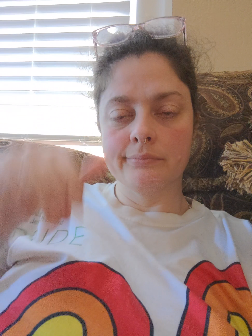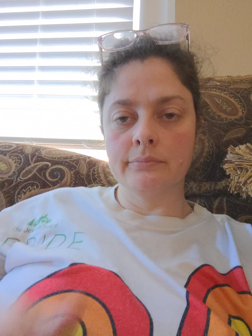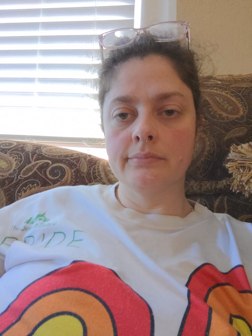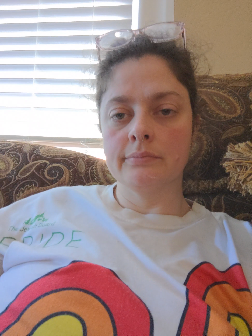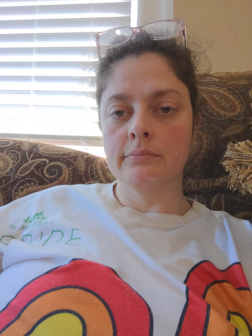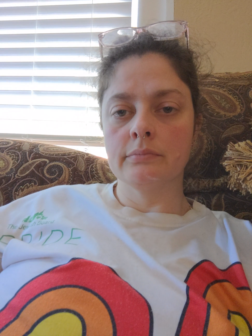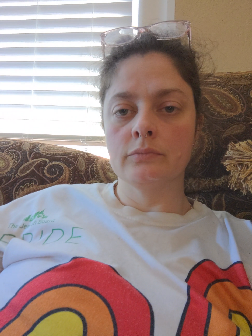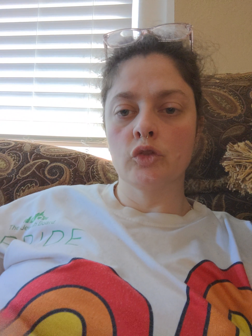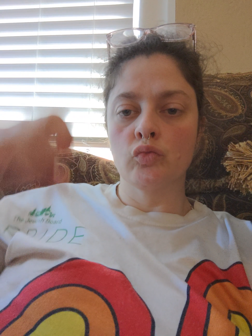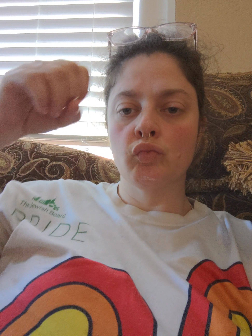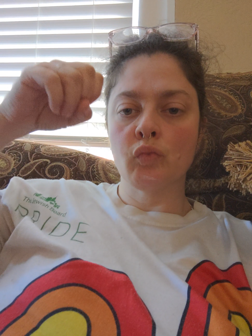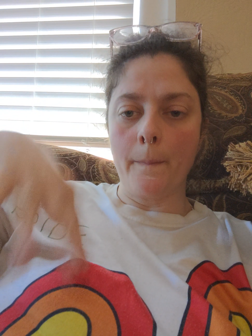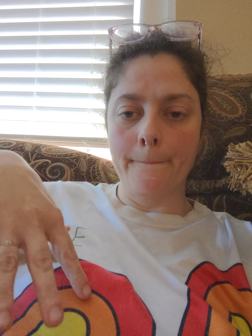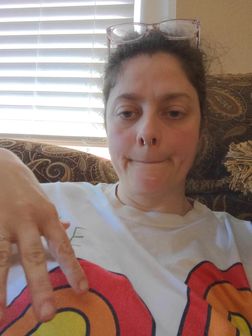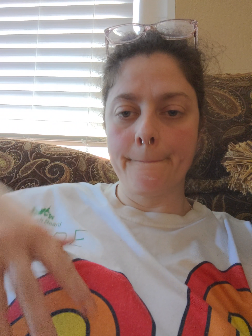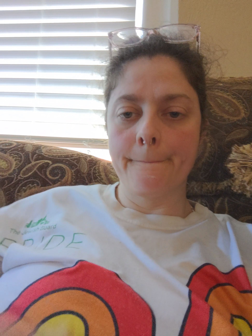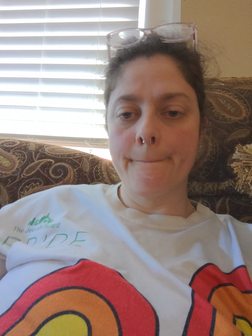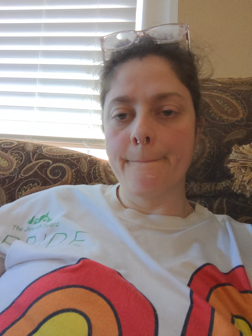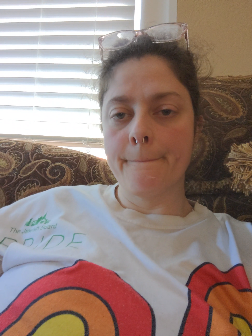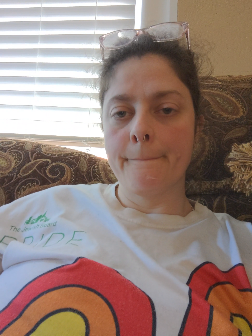drop